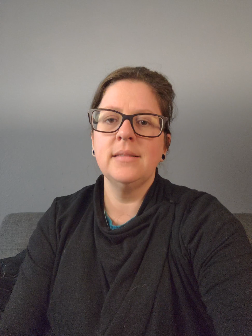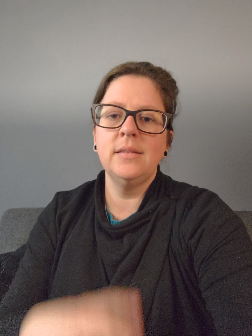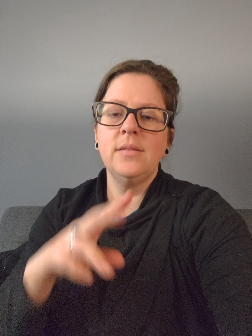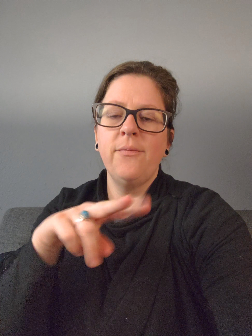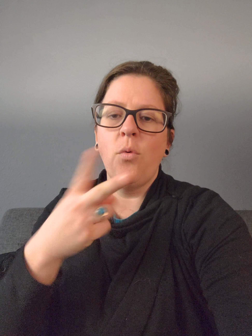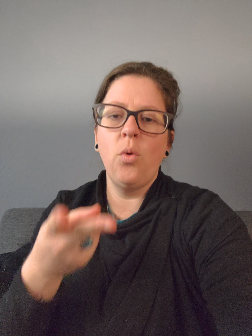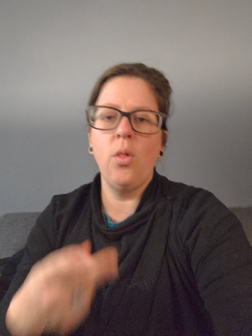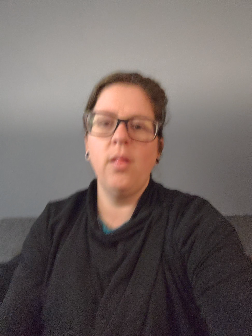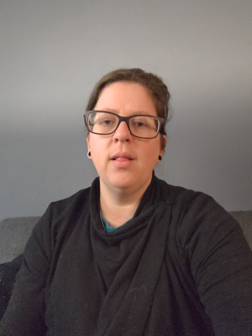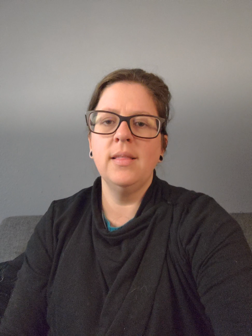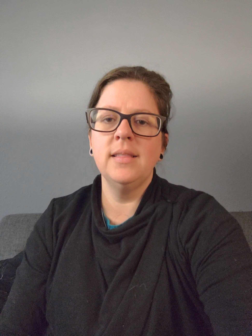fall